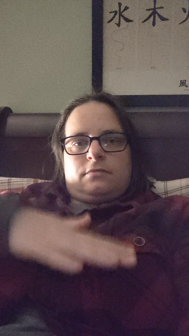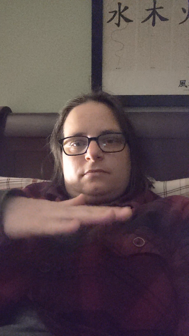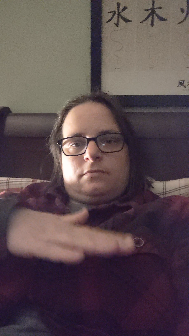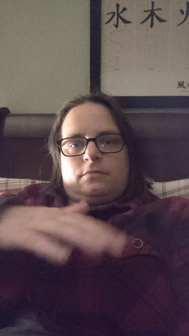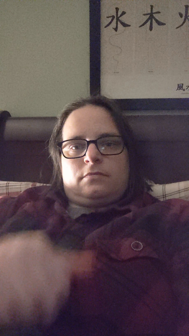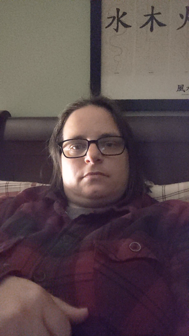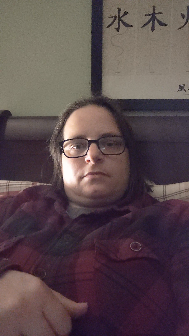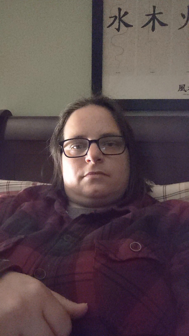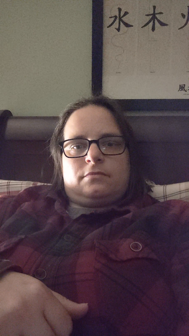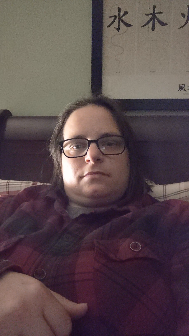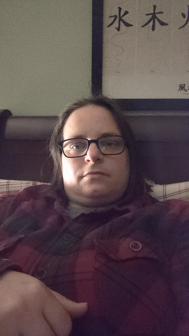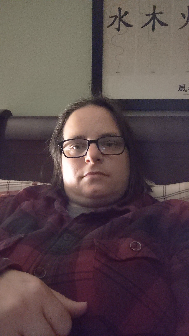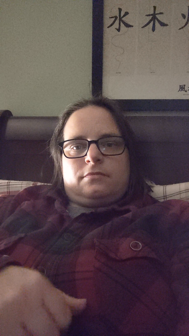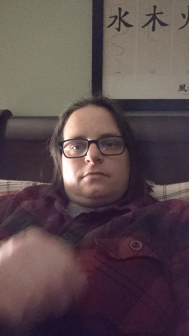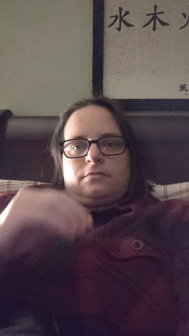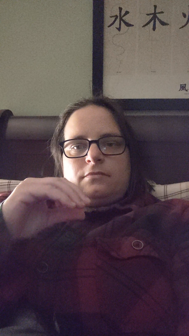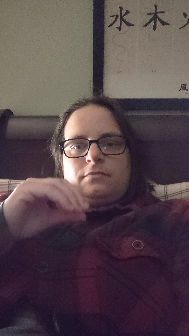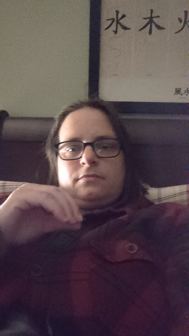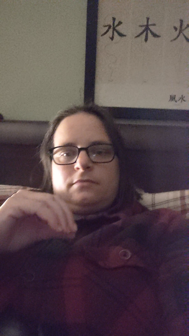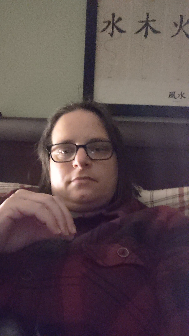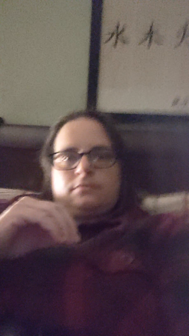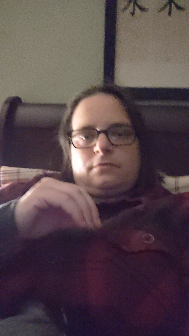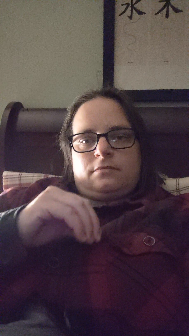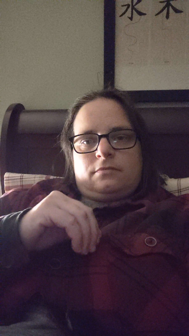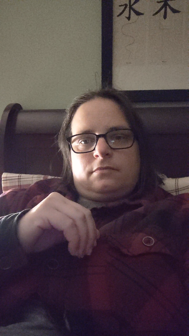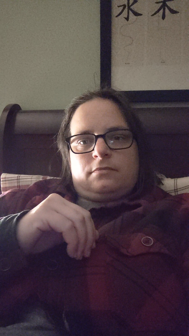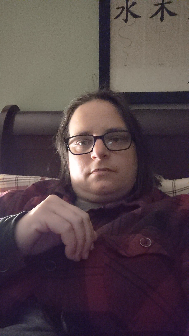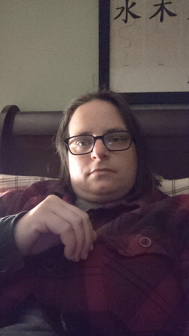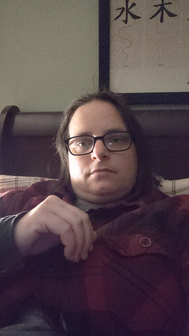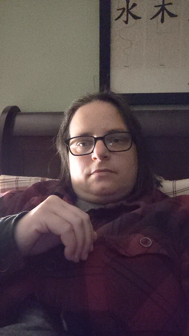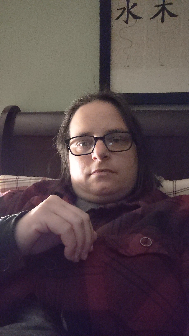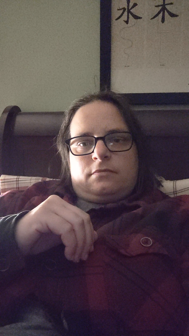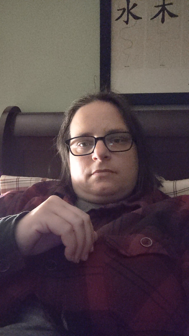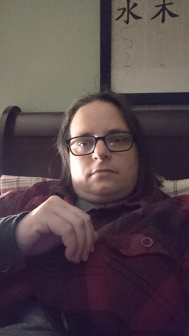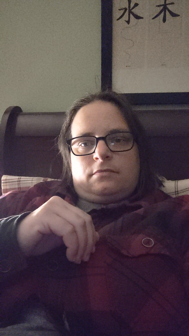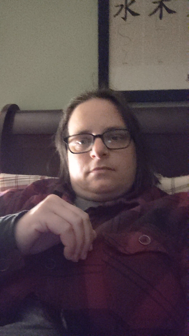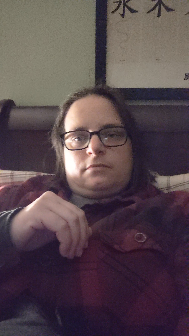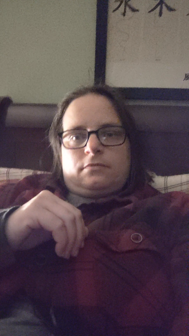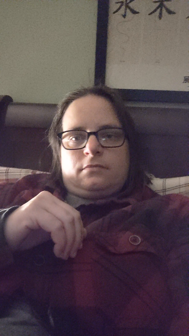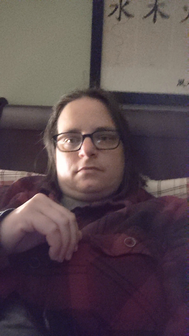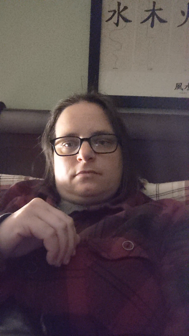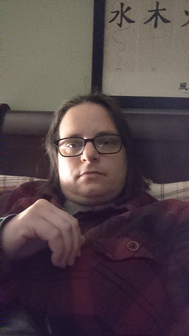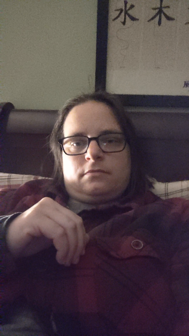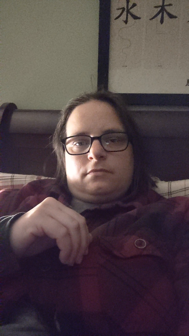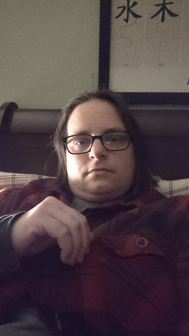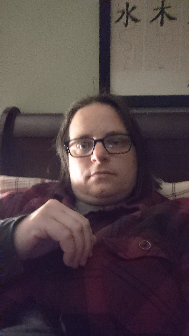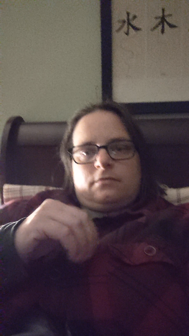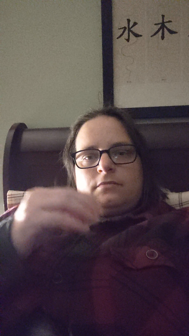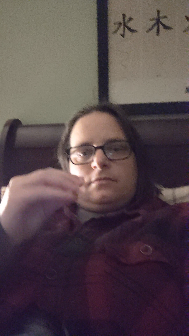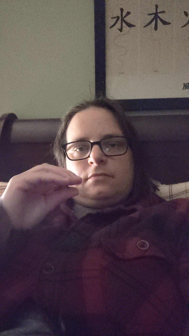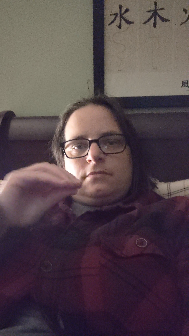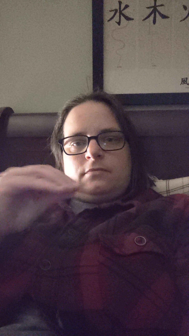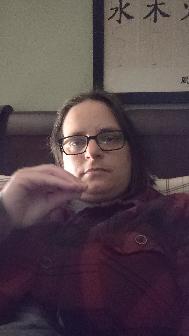fix